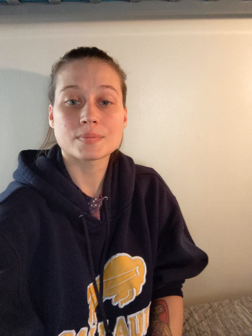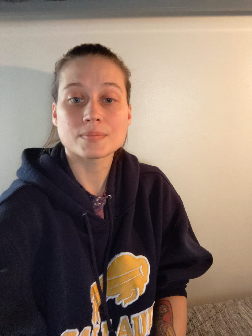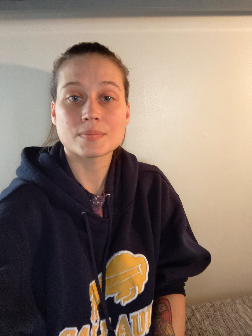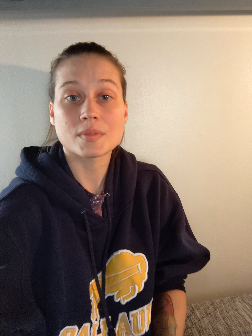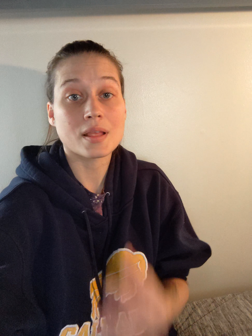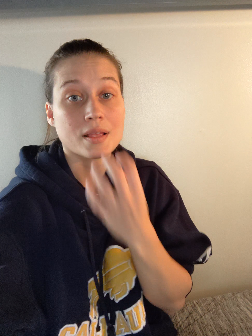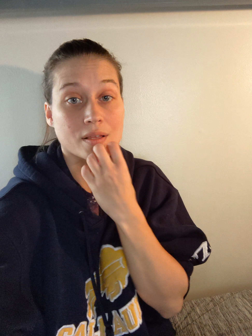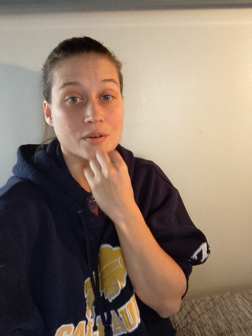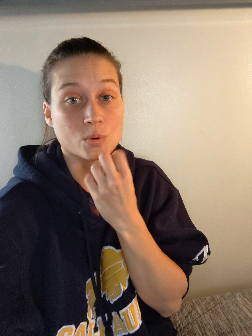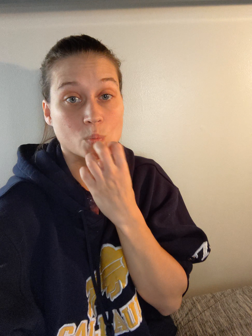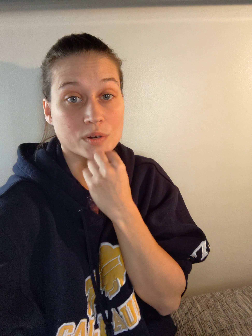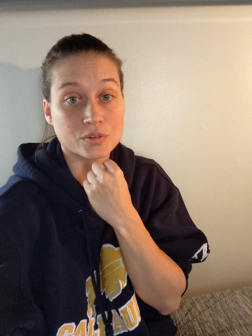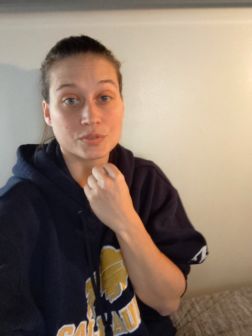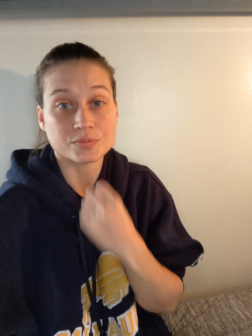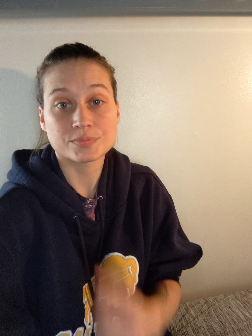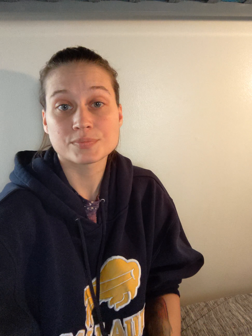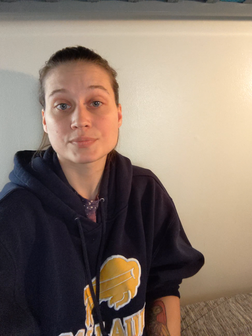underwear